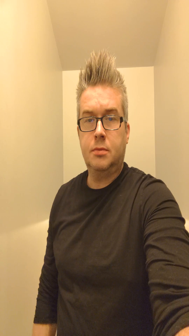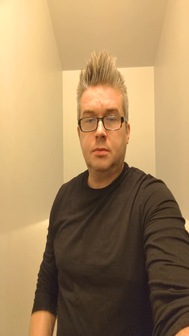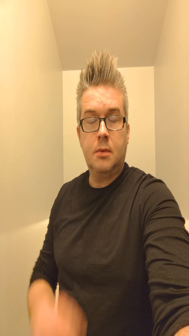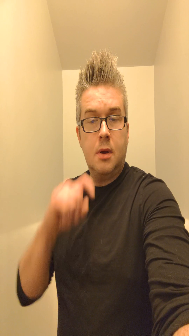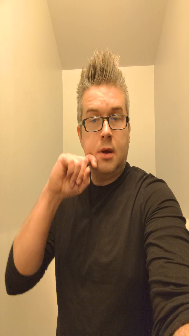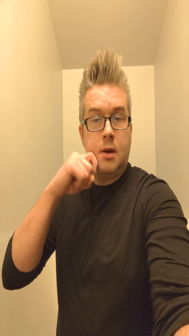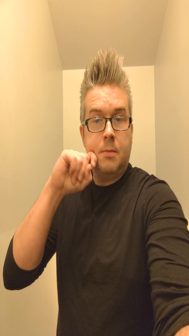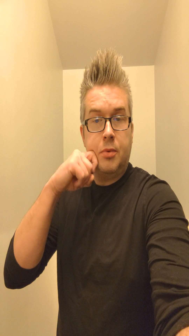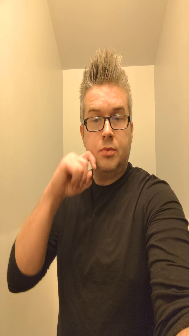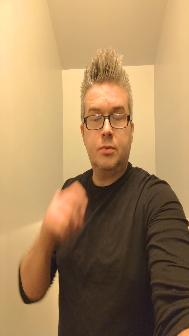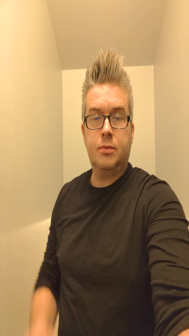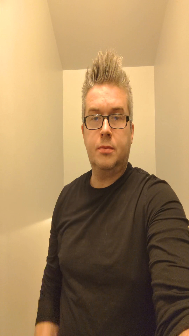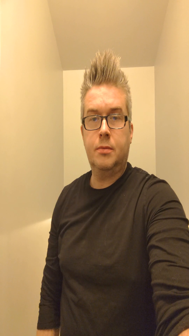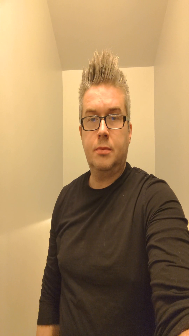apple